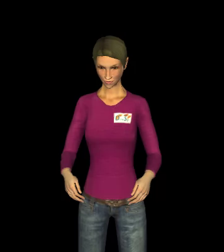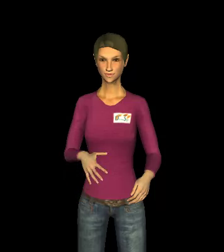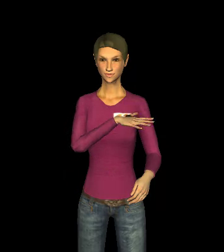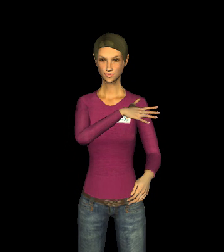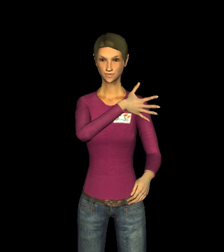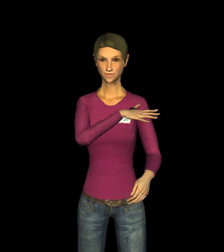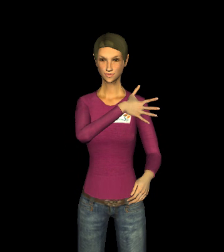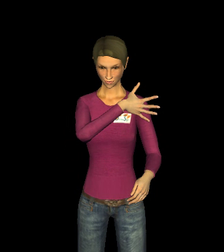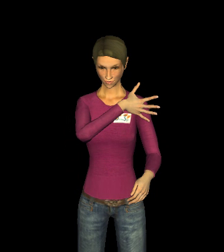أستاذ